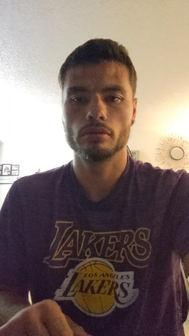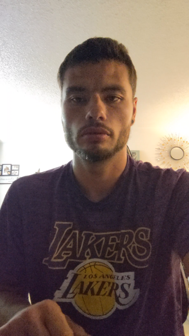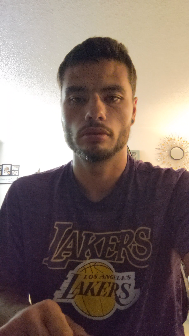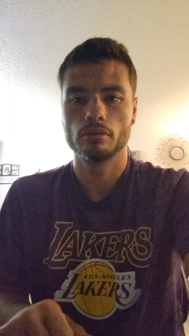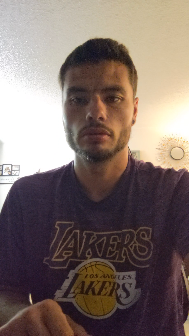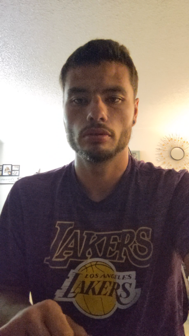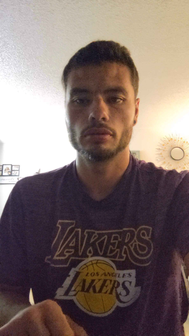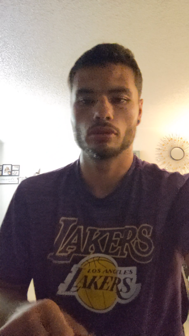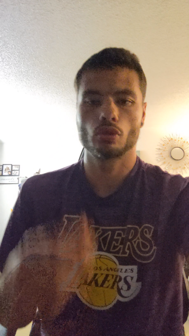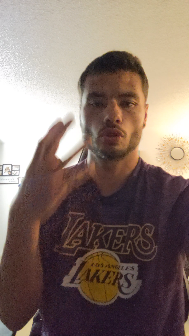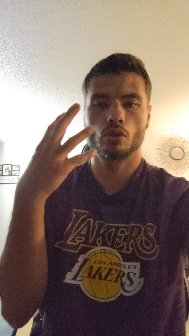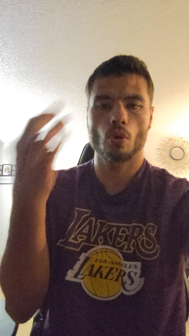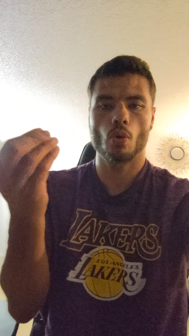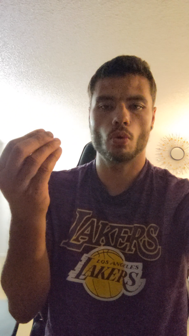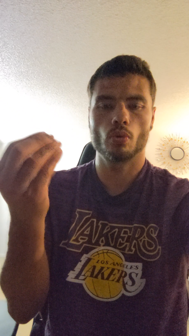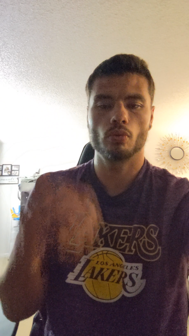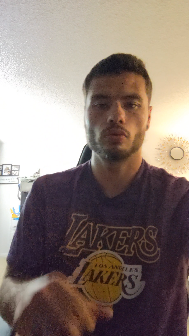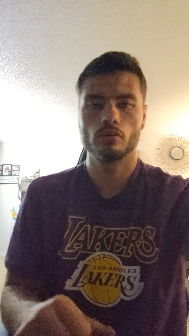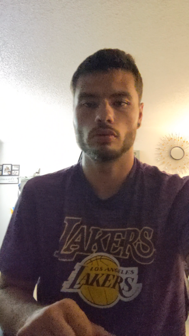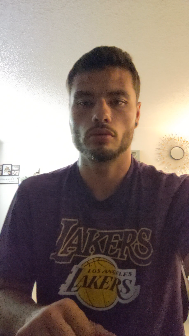got to